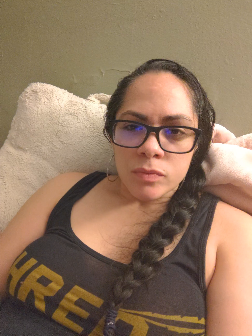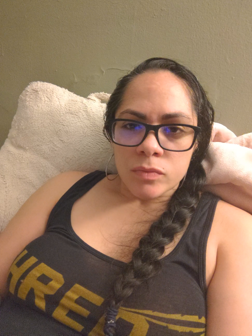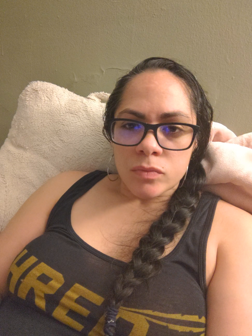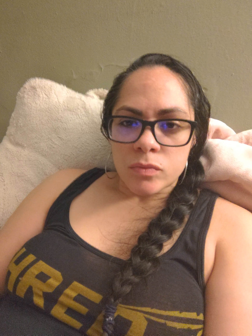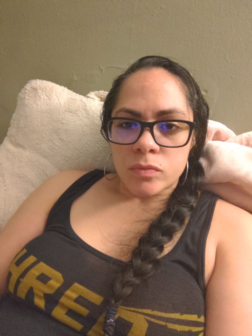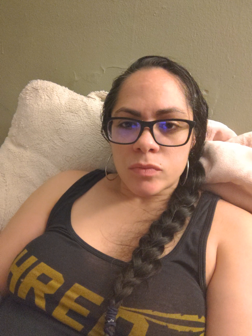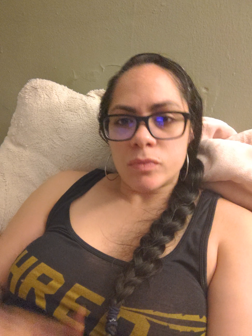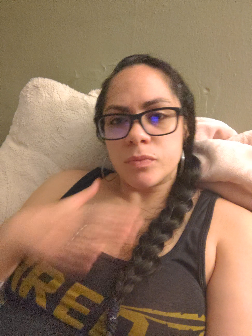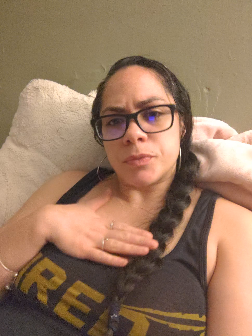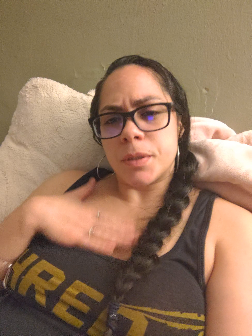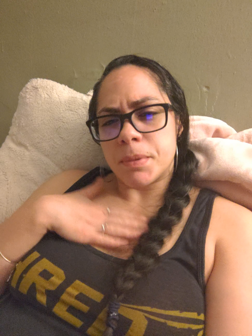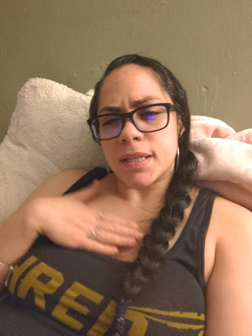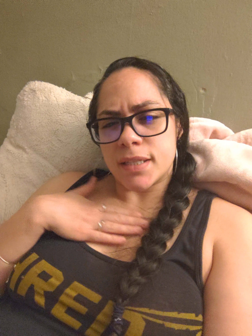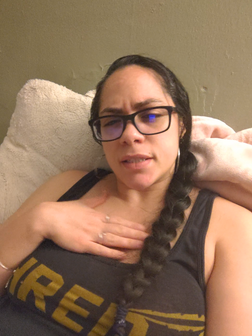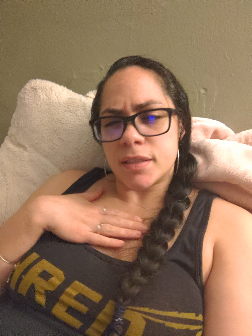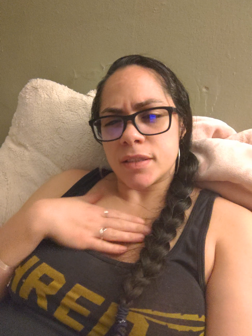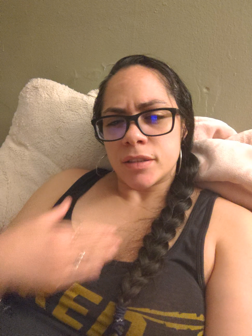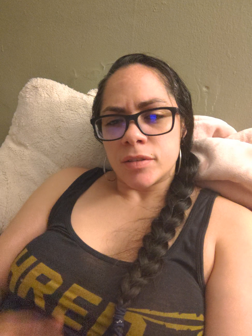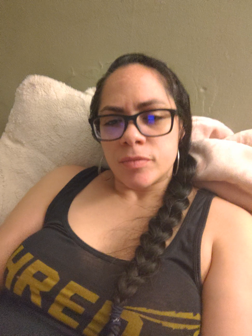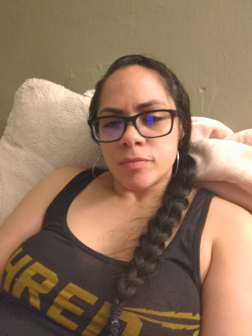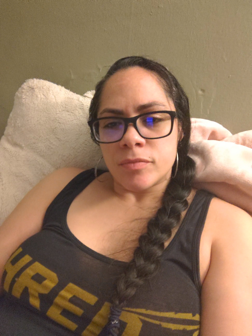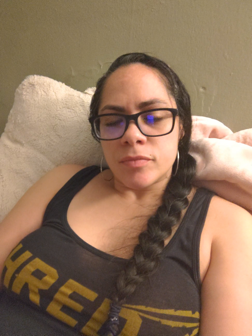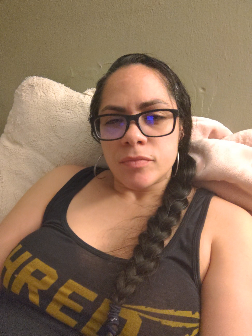please